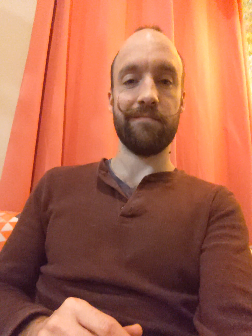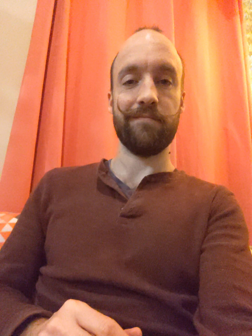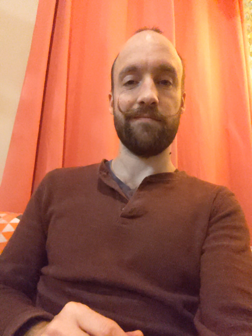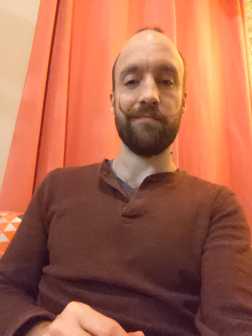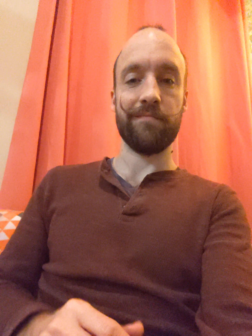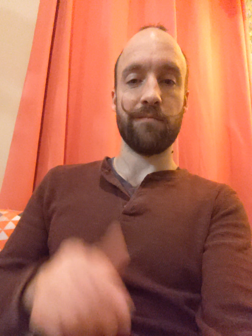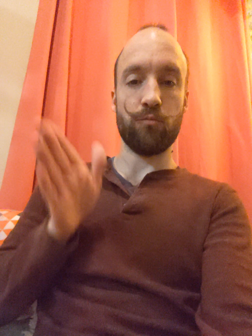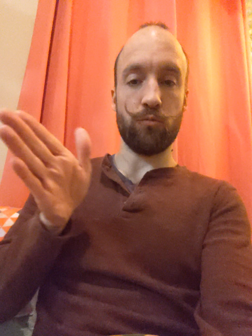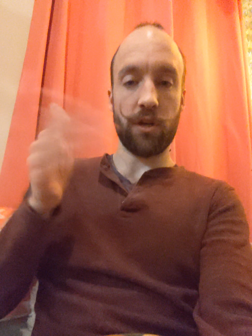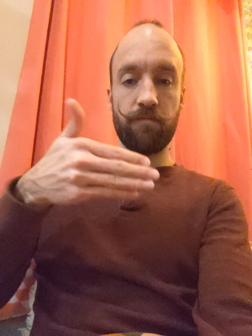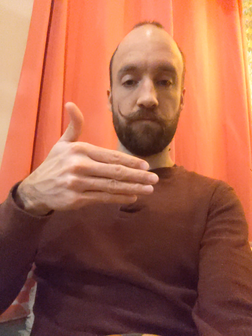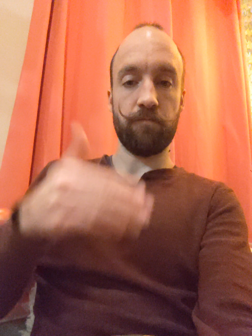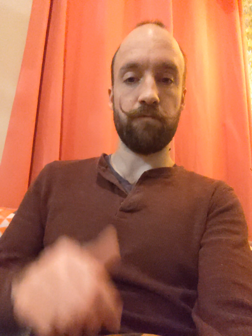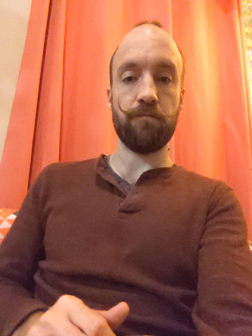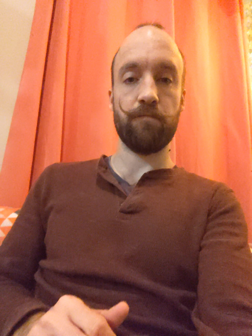room